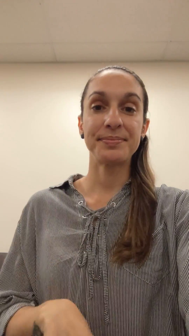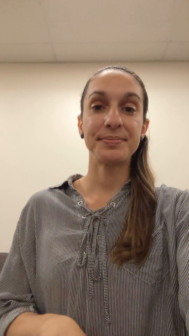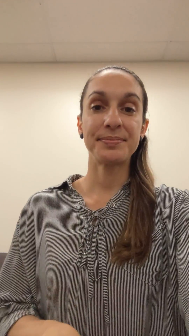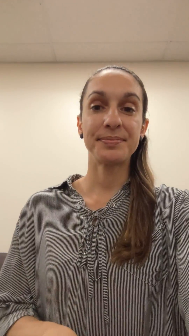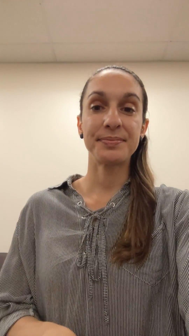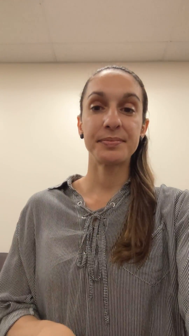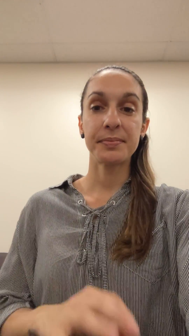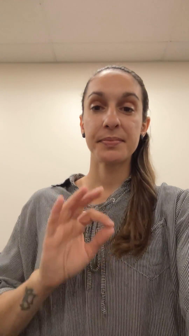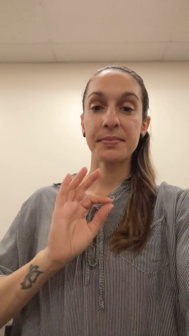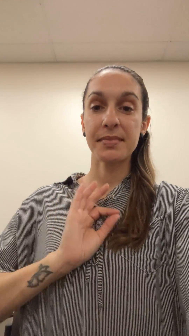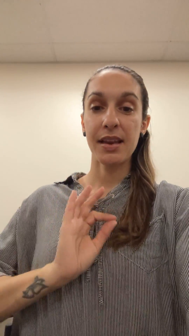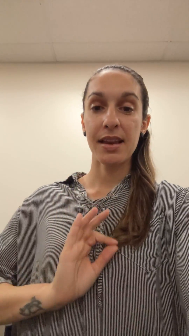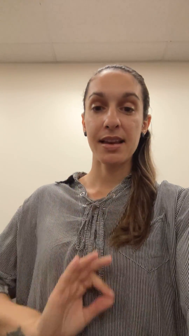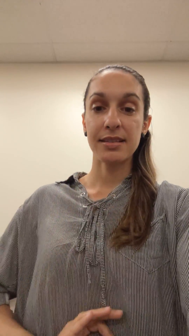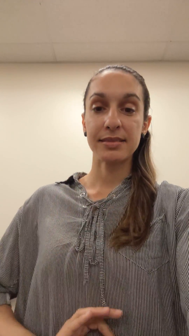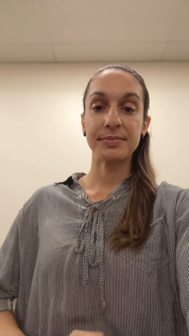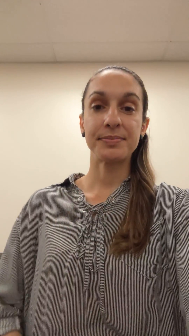button